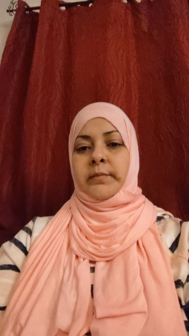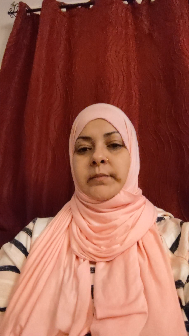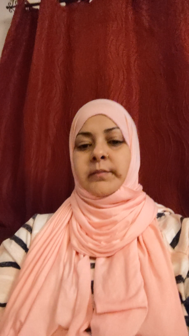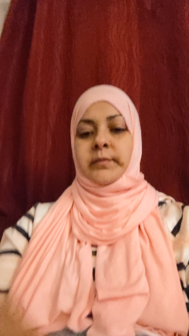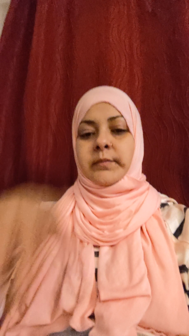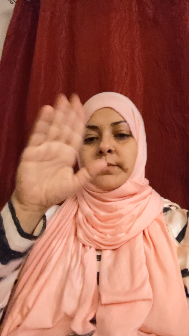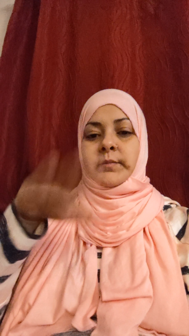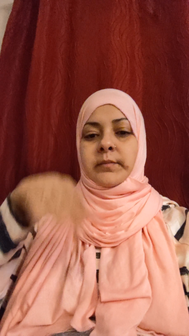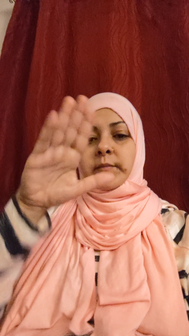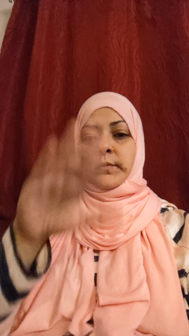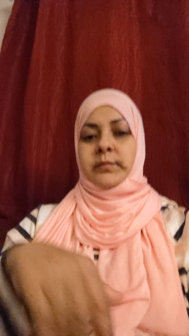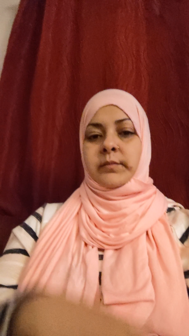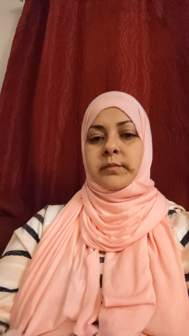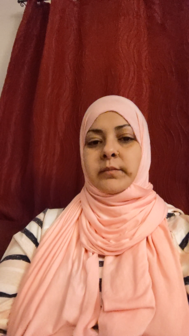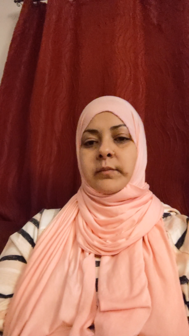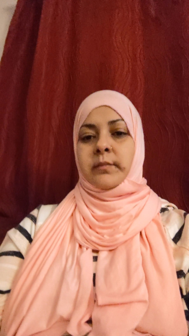paint